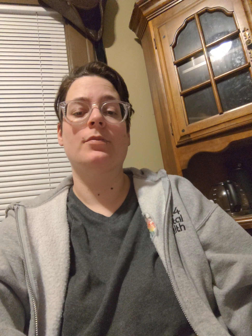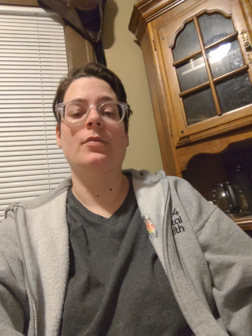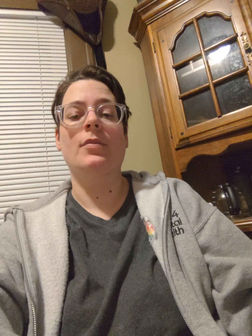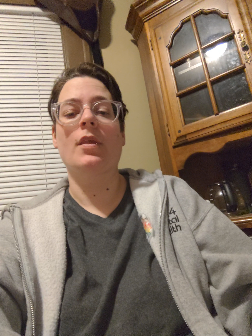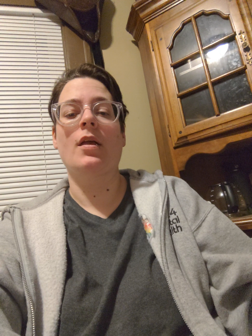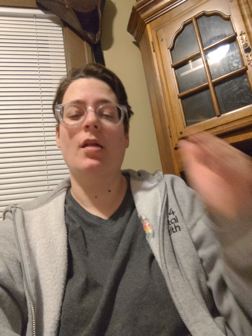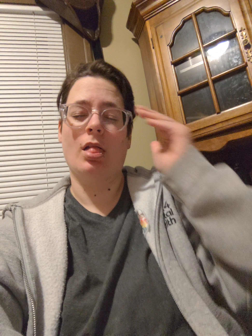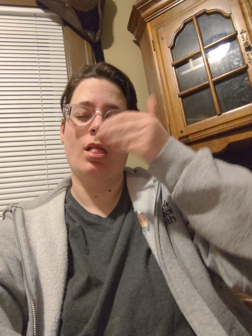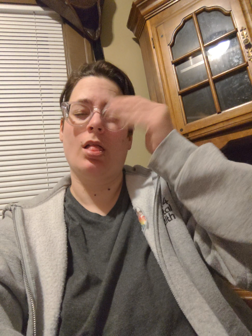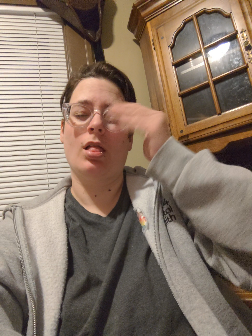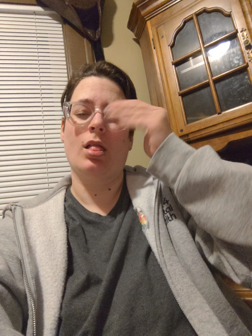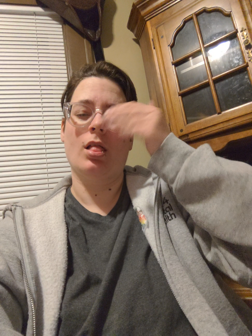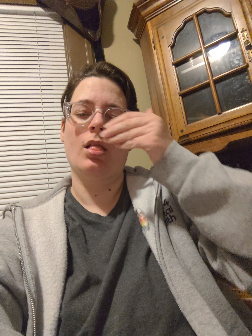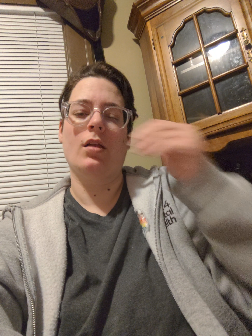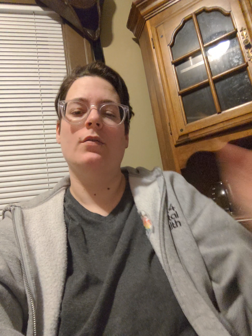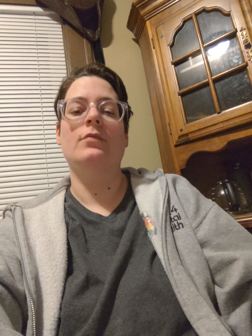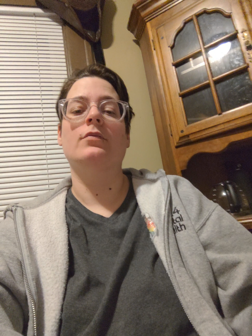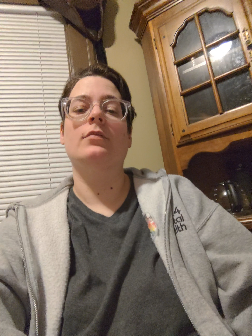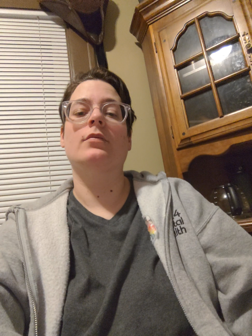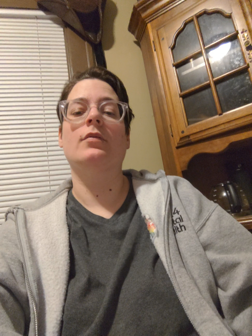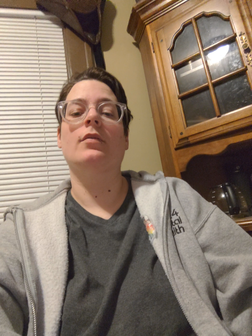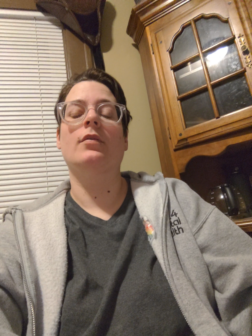sleepy